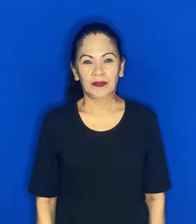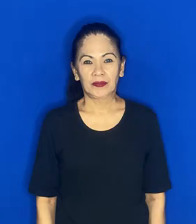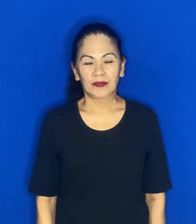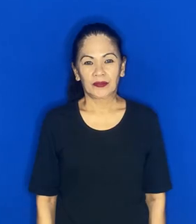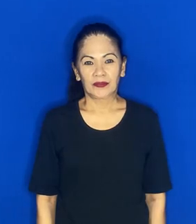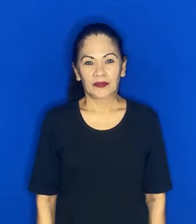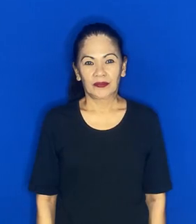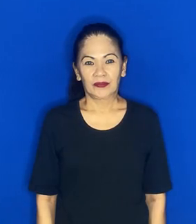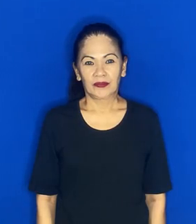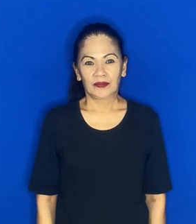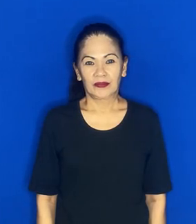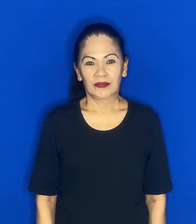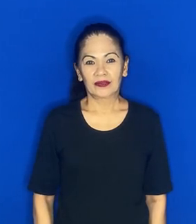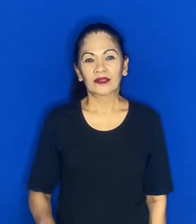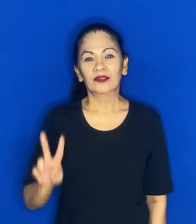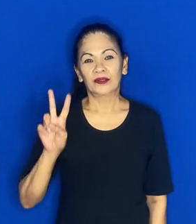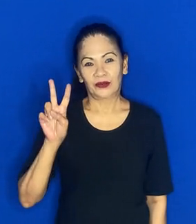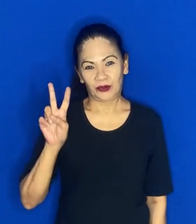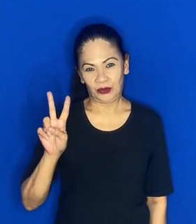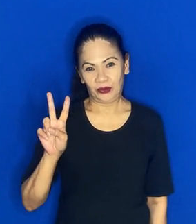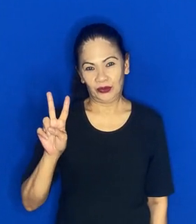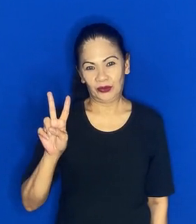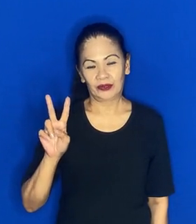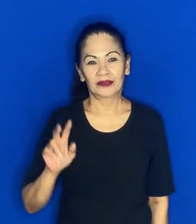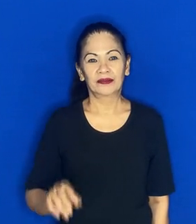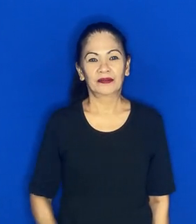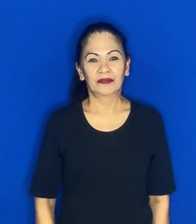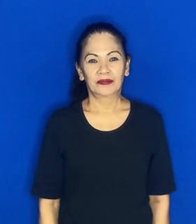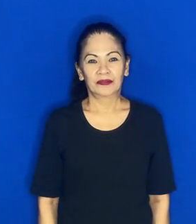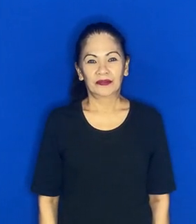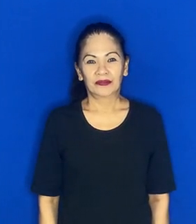two